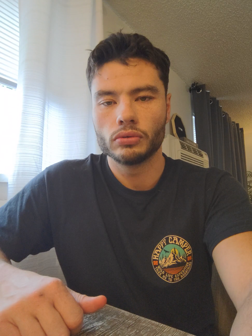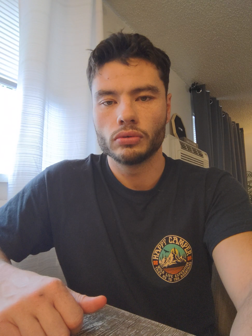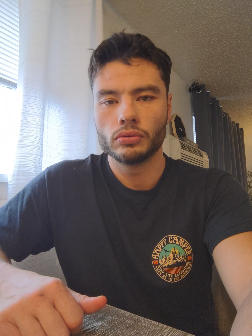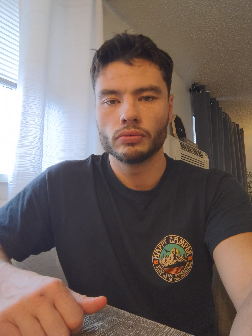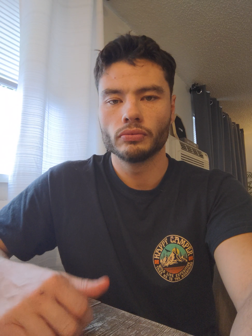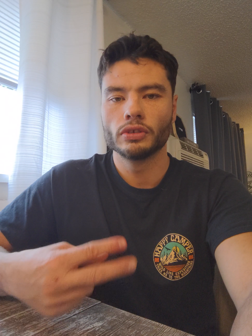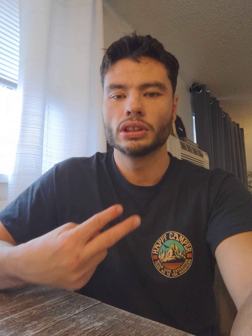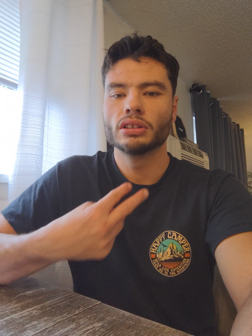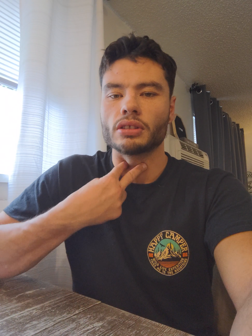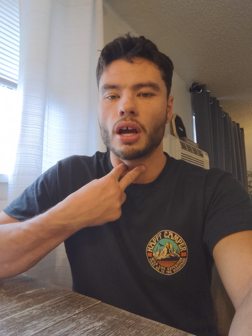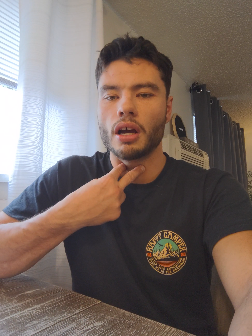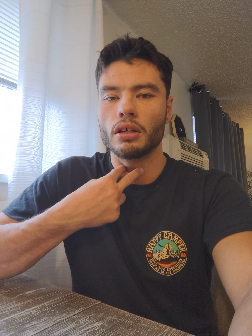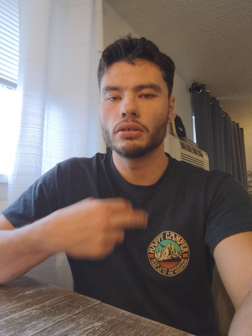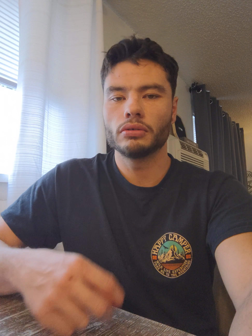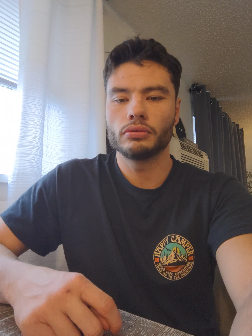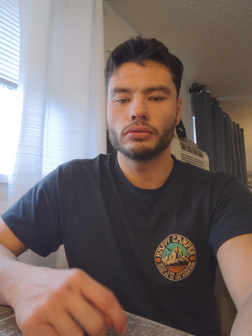stuck